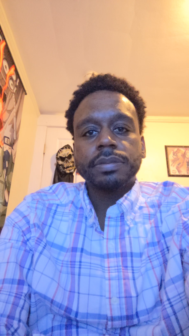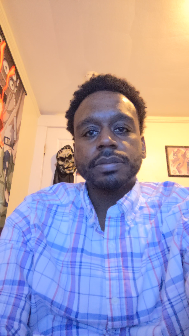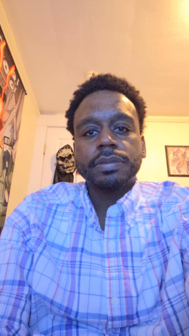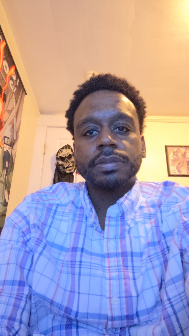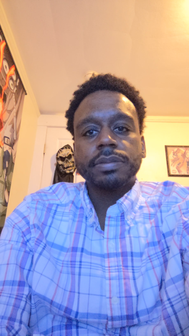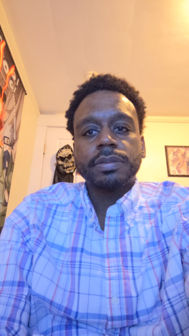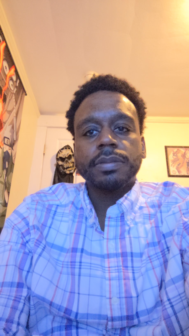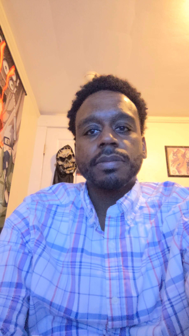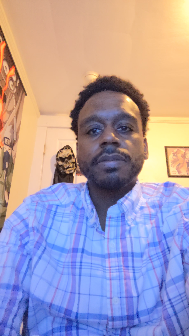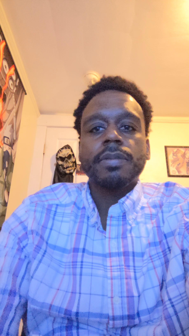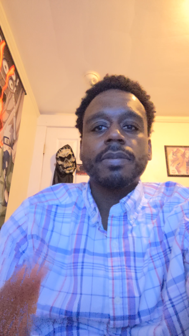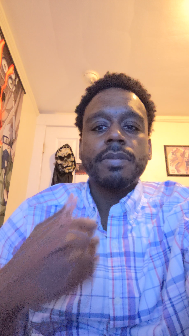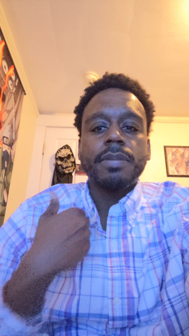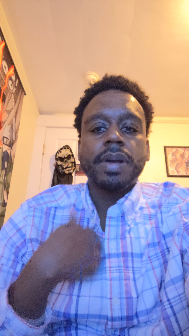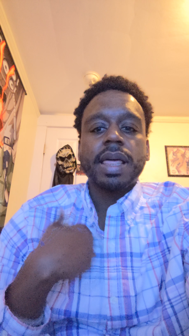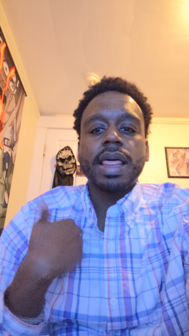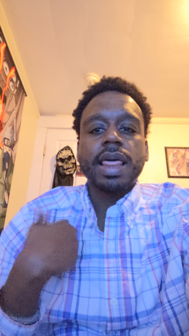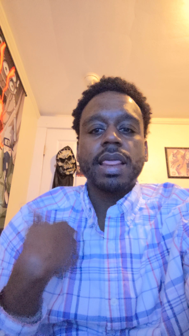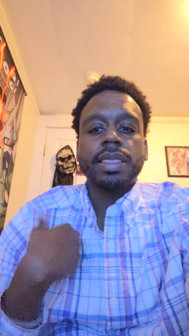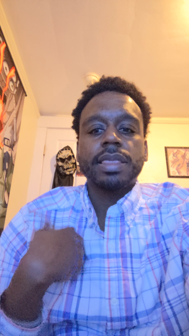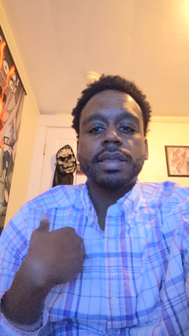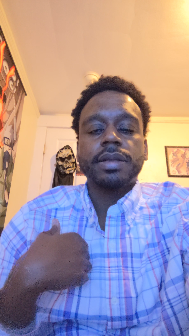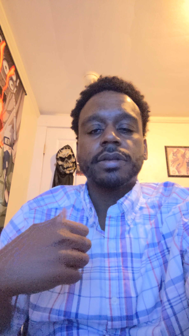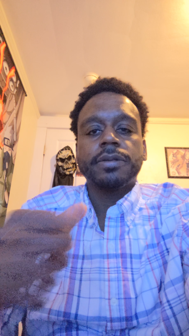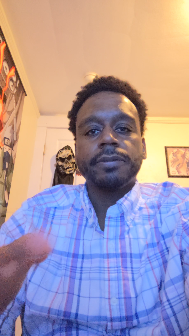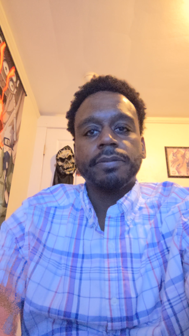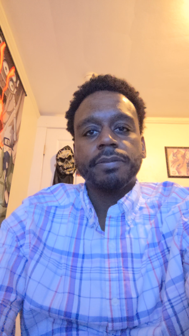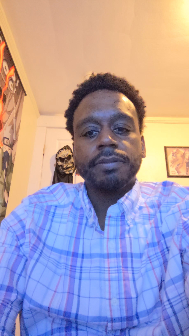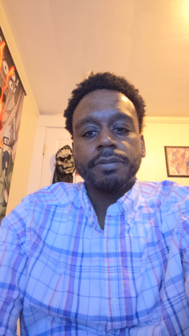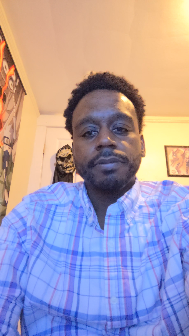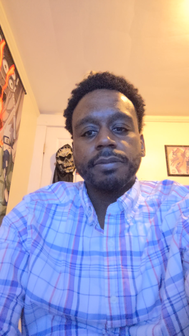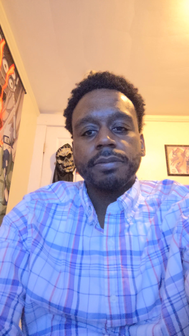bathtub